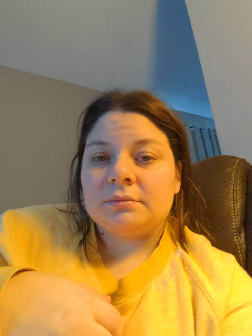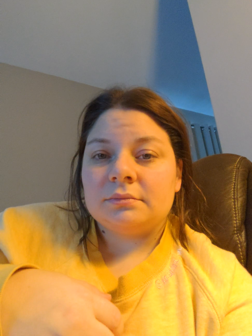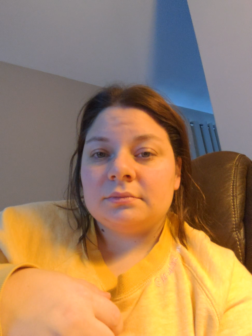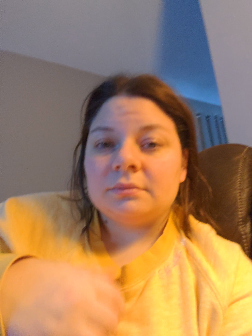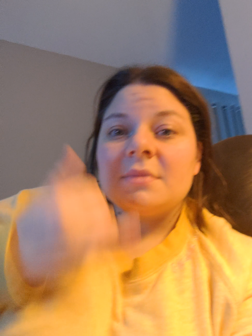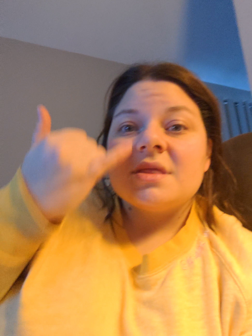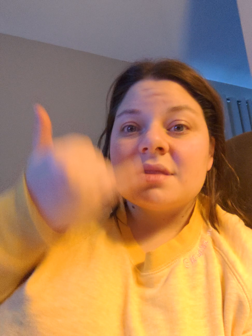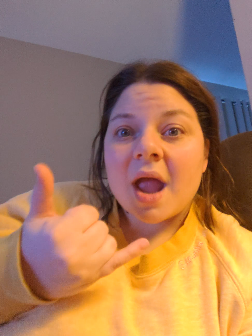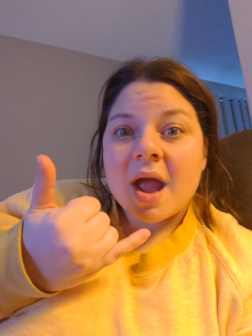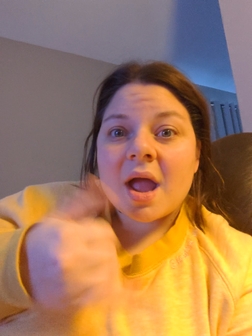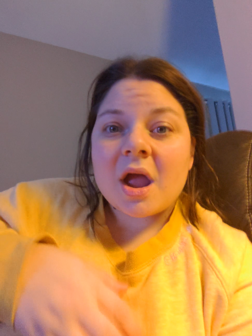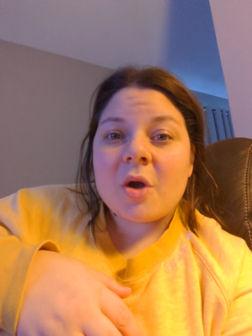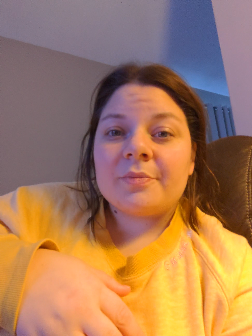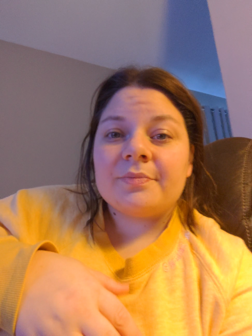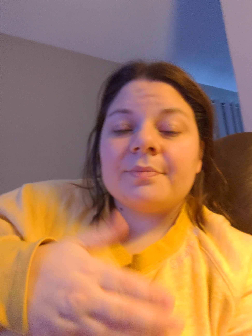now